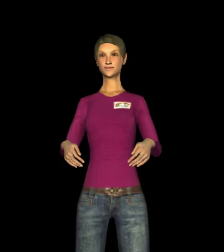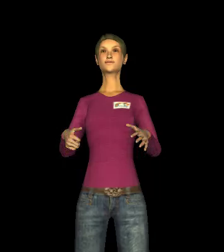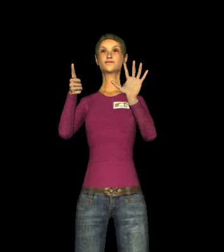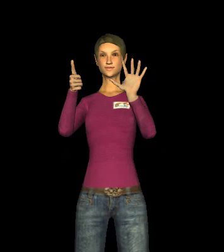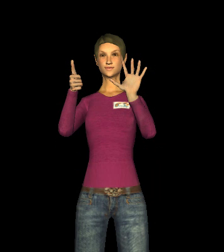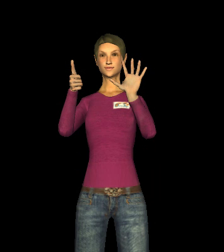6